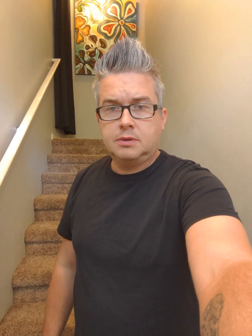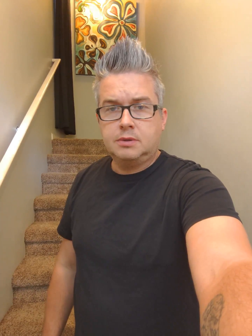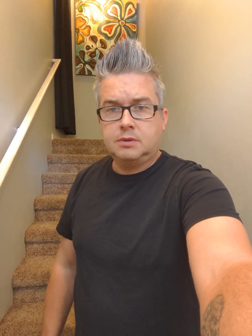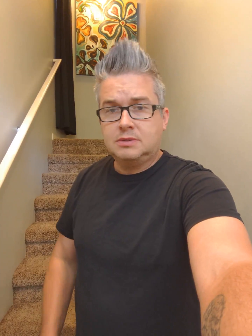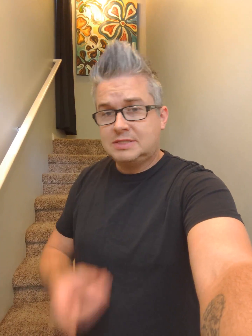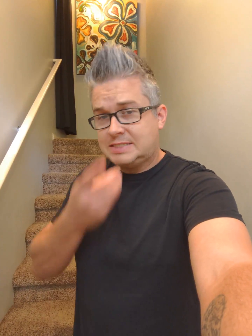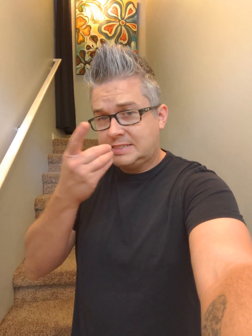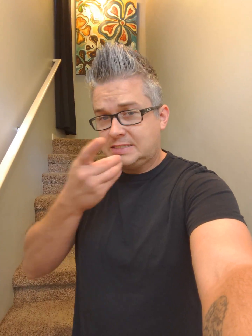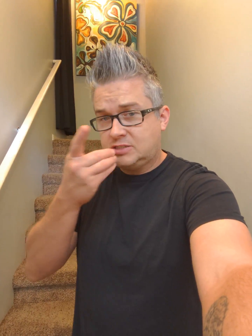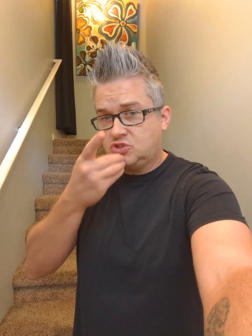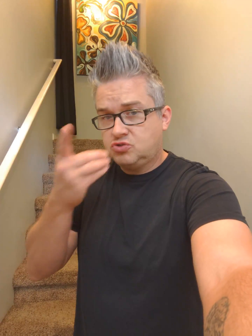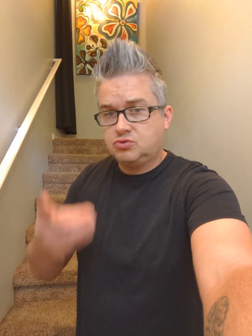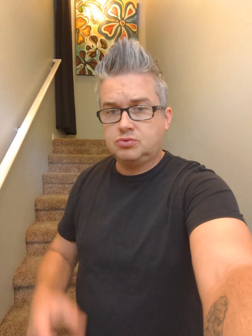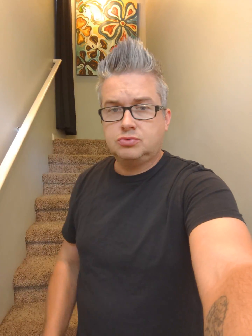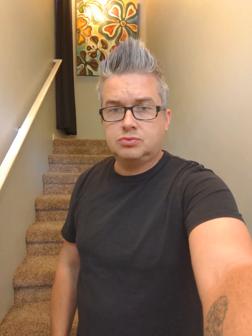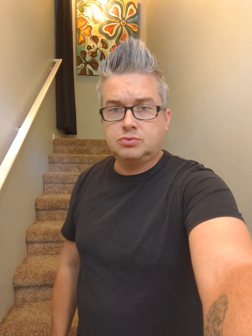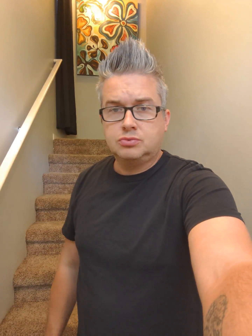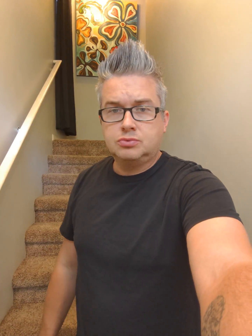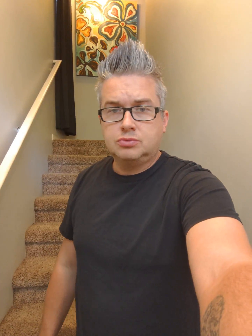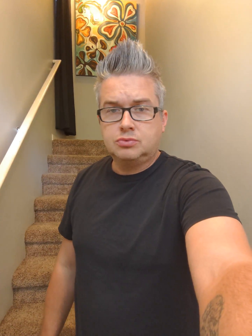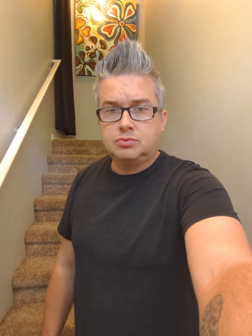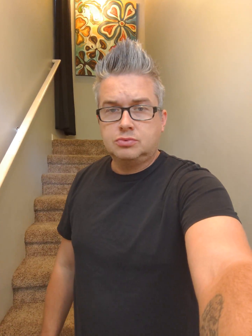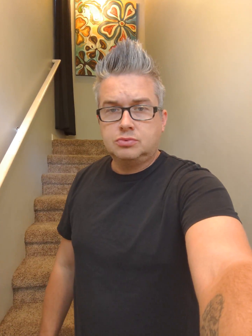dinner